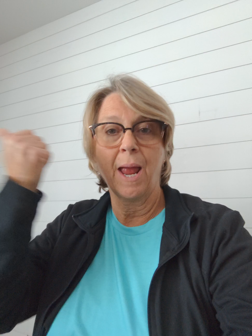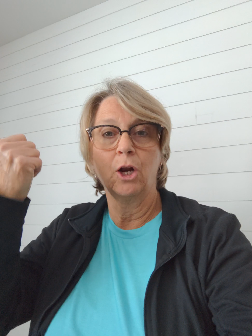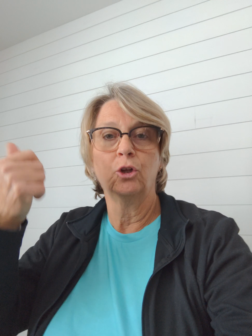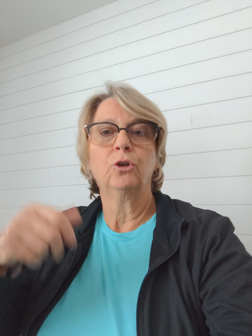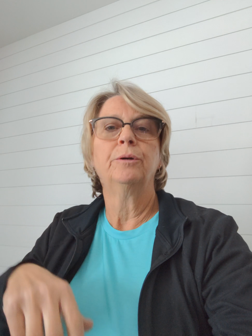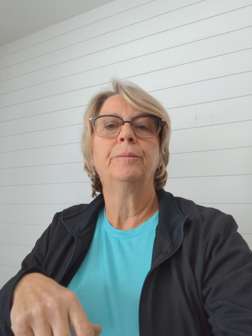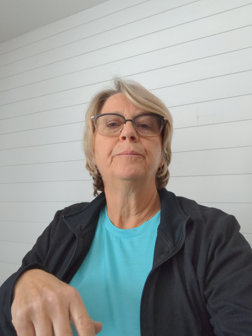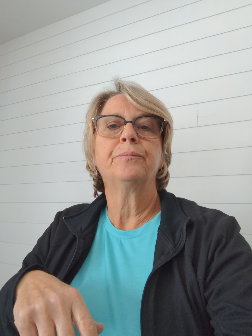better